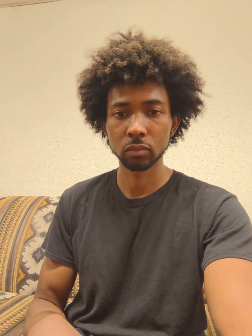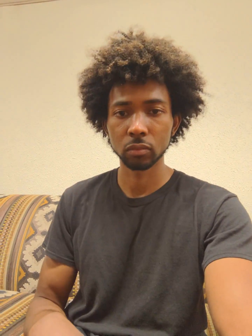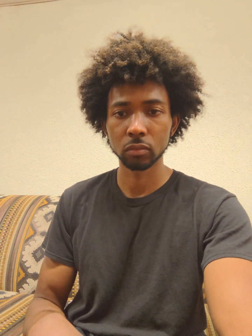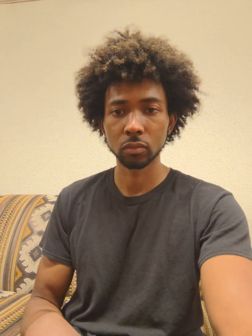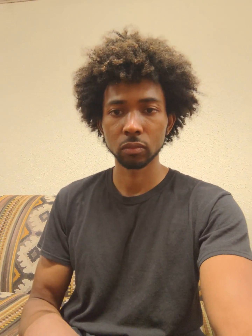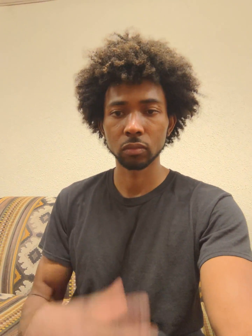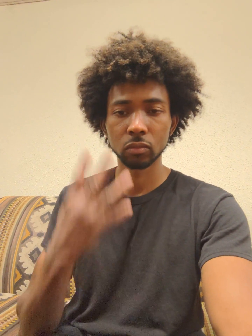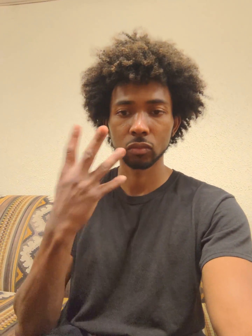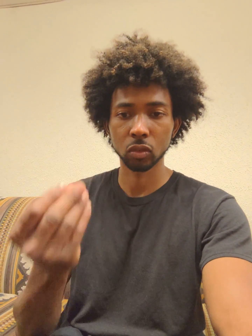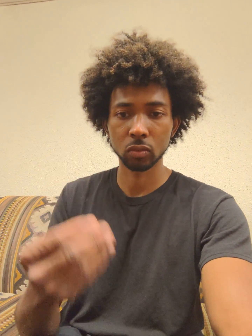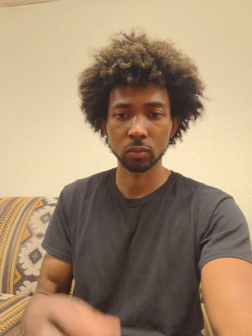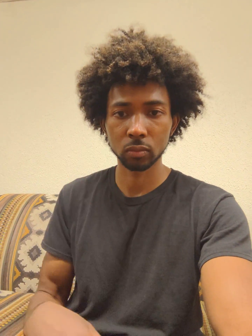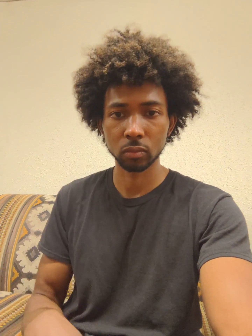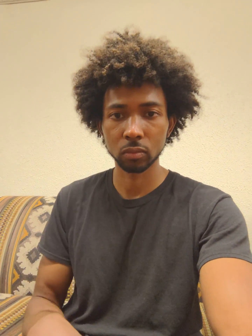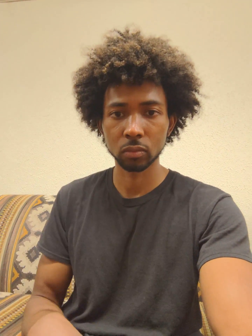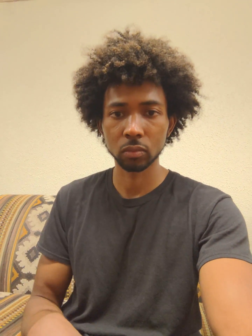got to